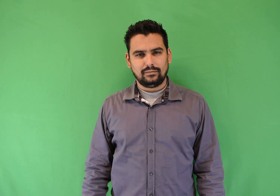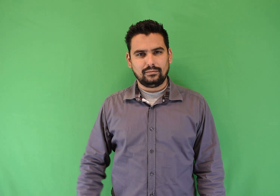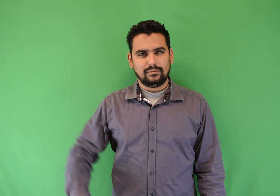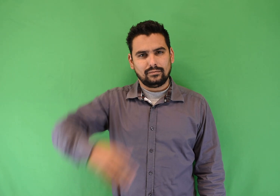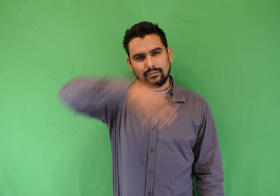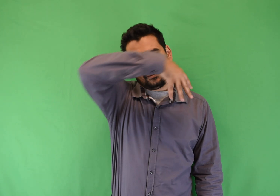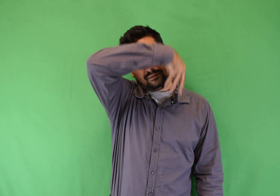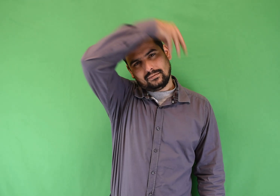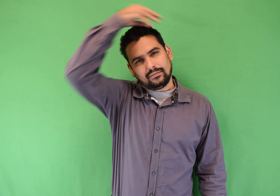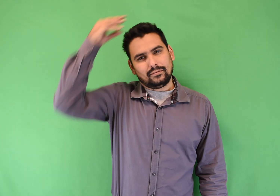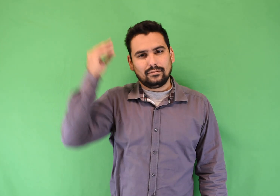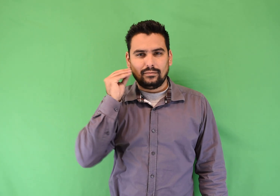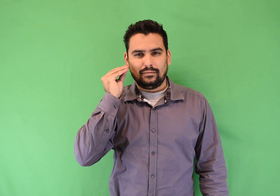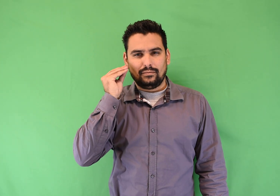bonito